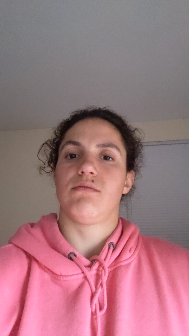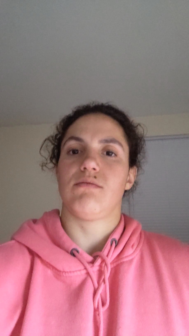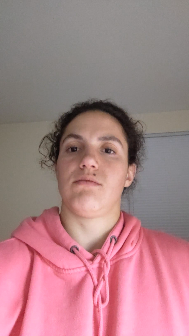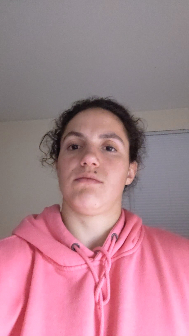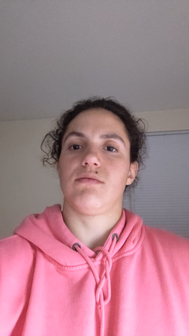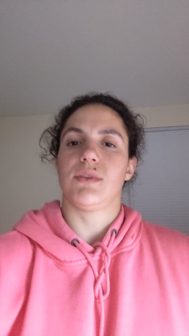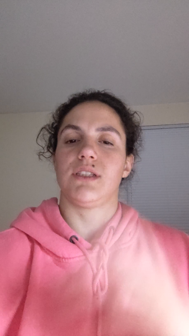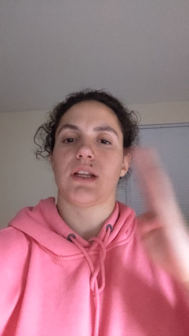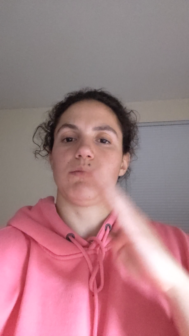downtown